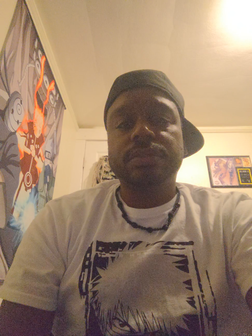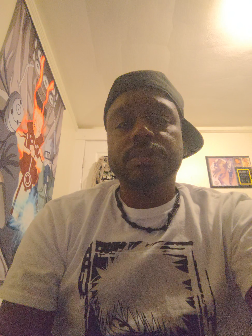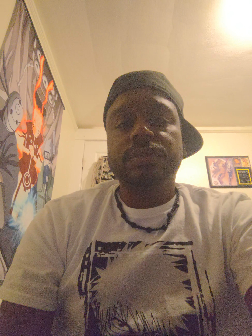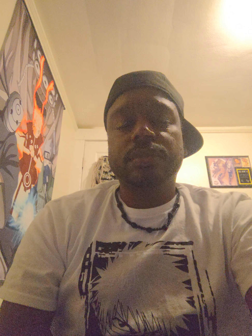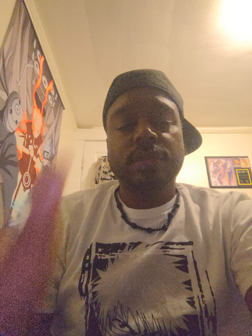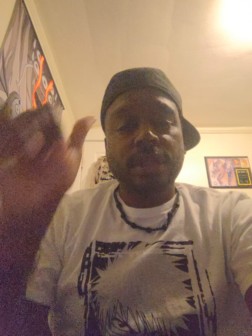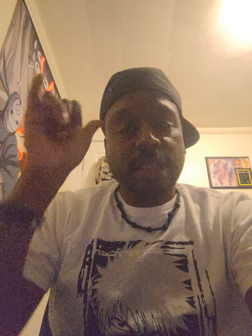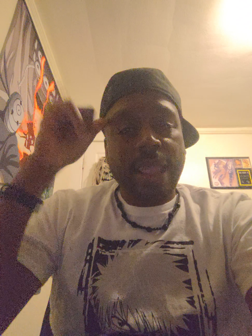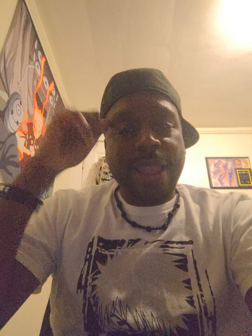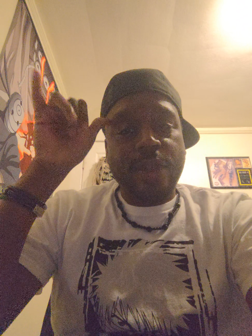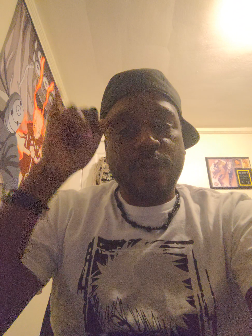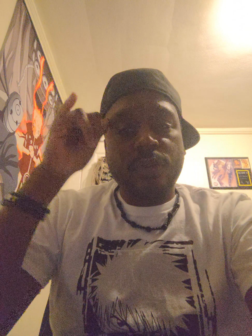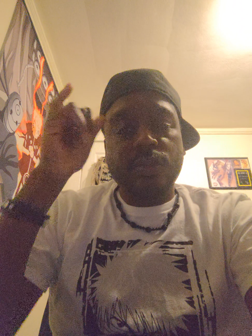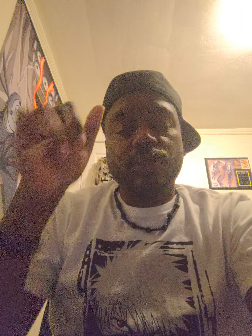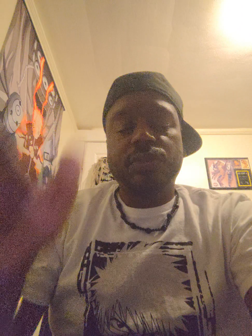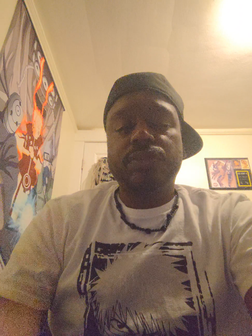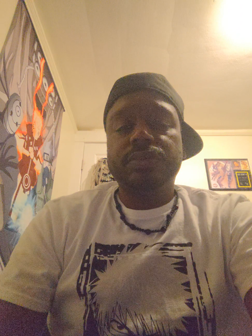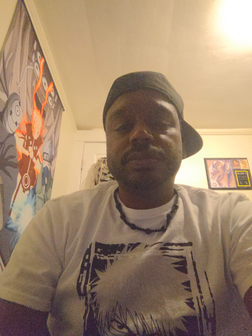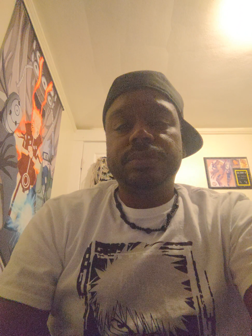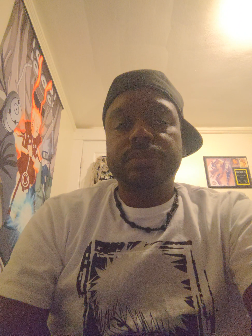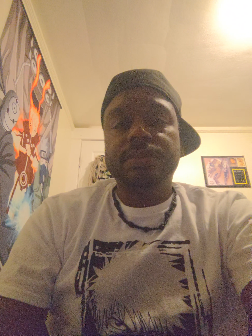cow